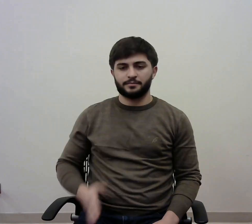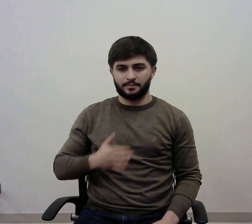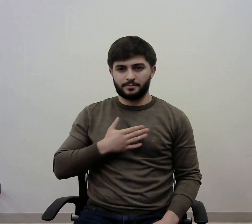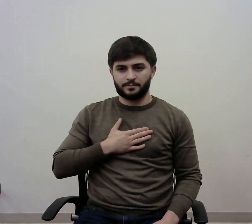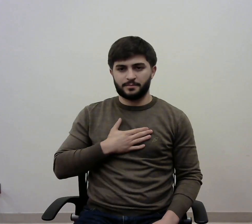mən